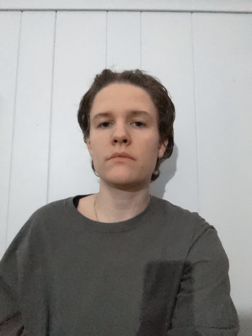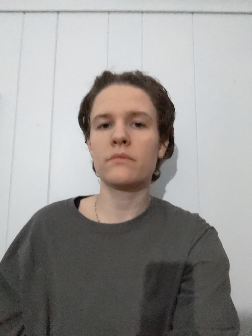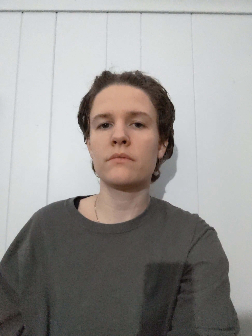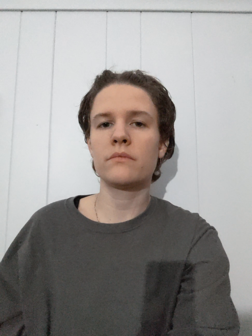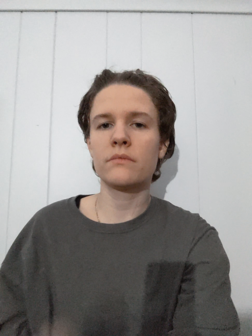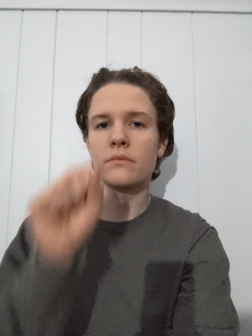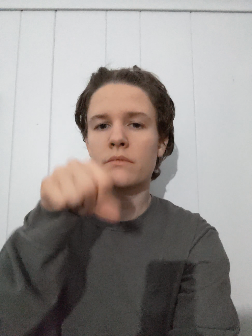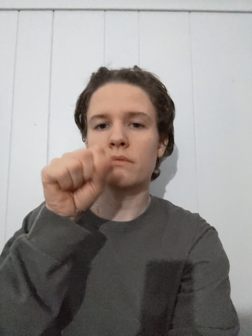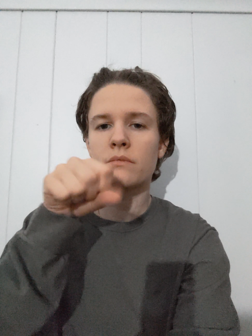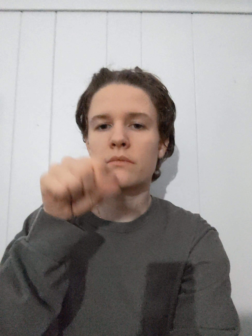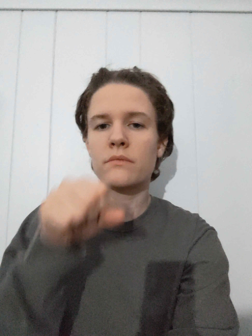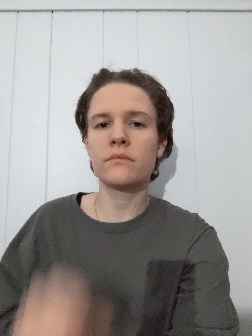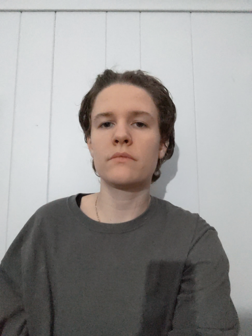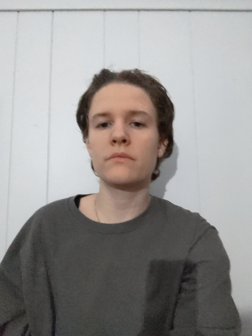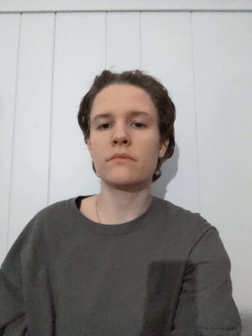carrot